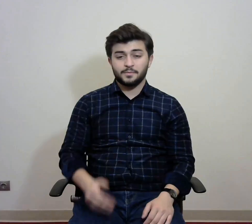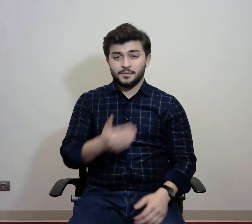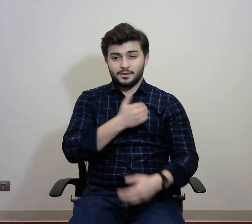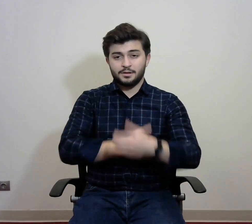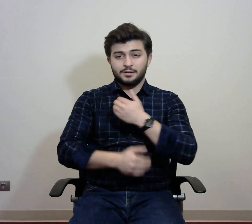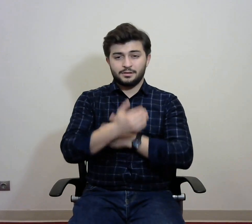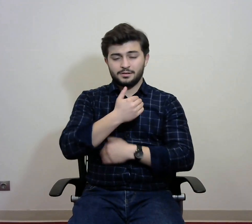əlil